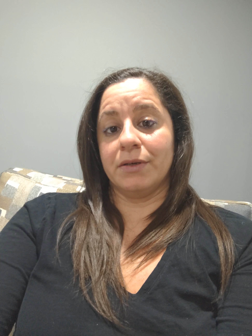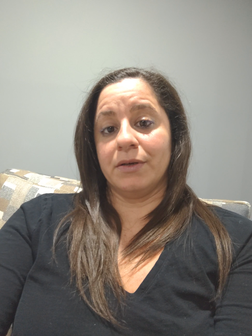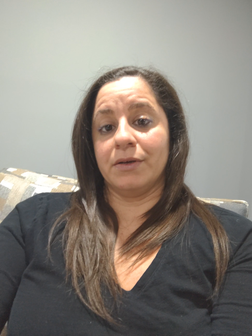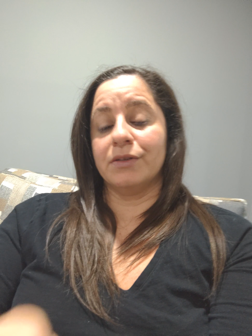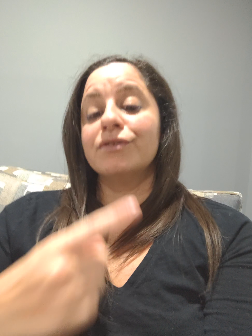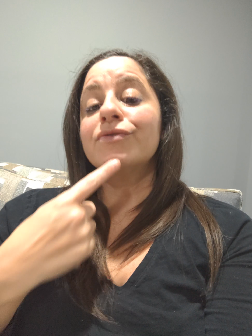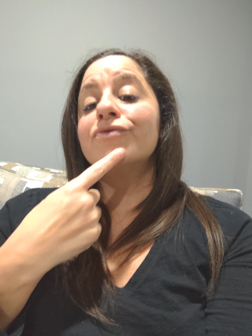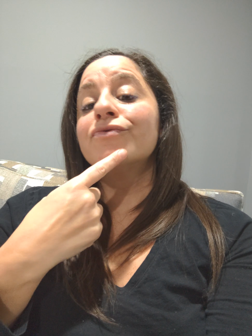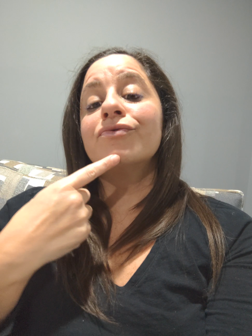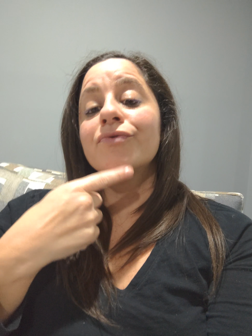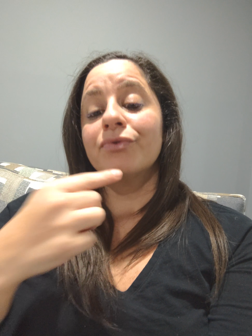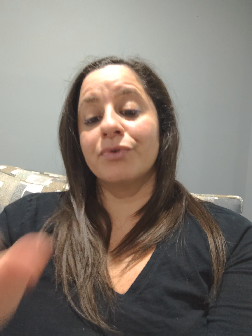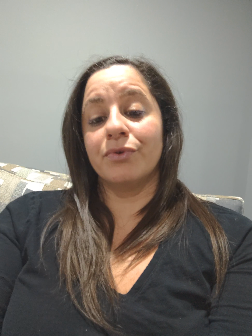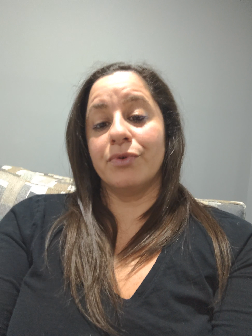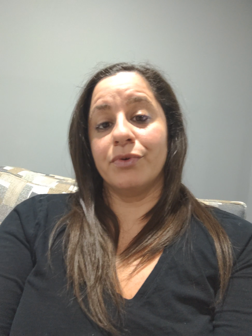chin